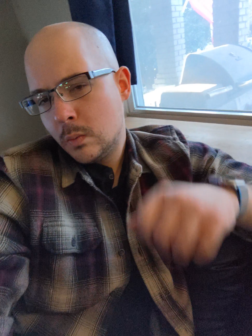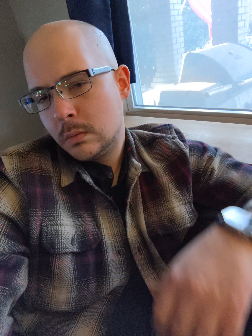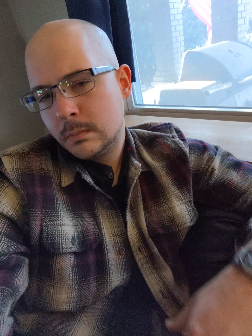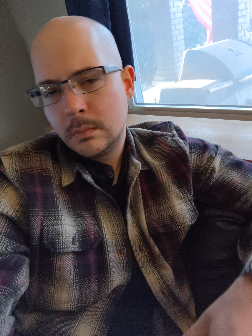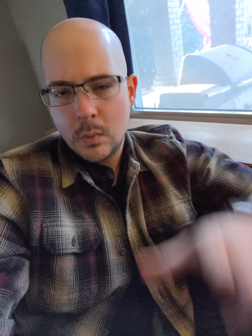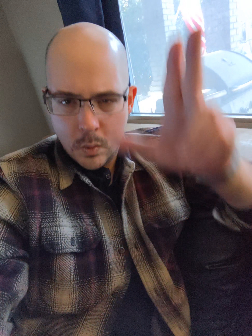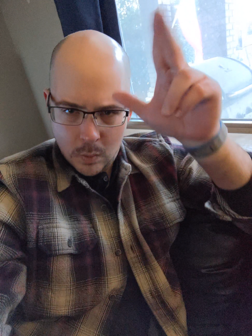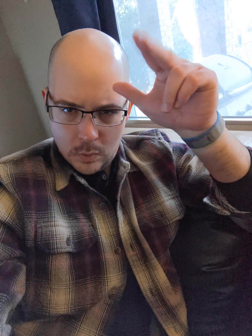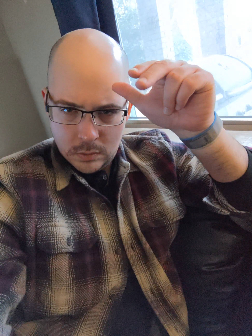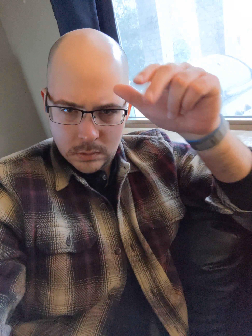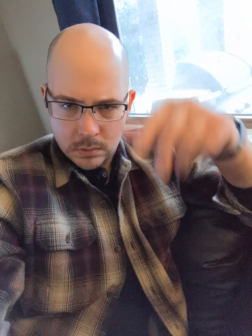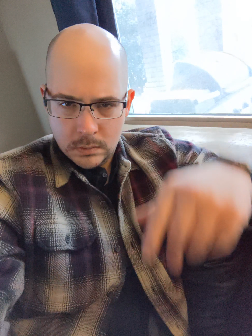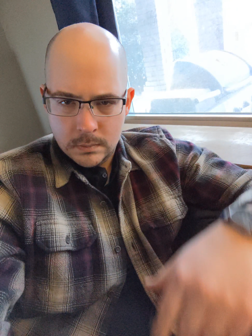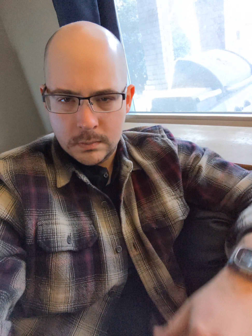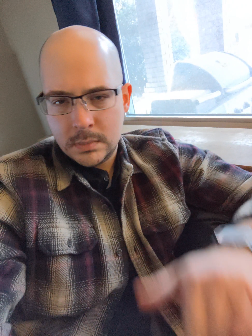horse